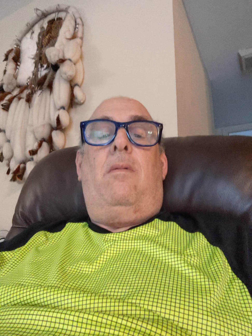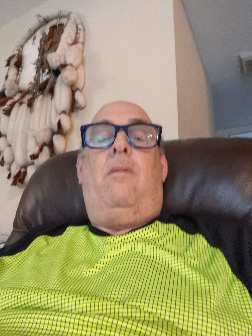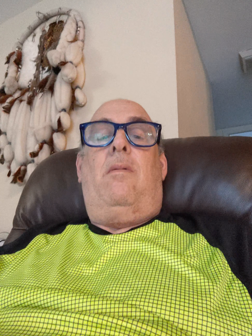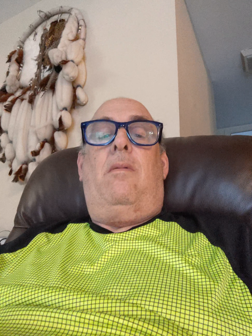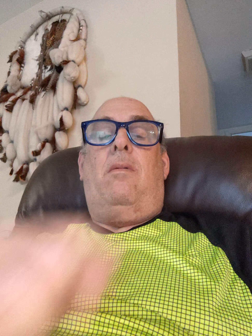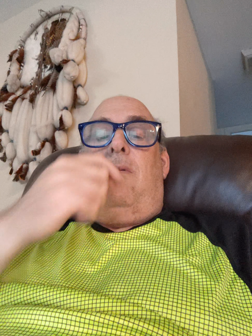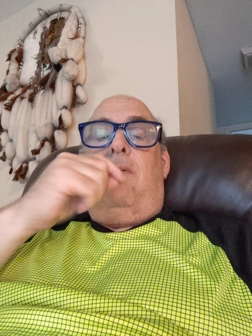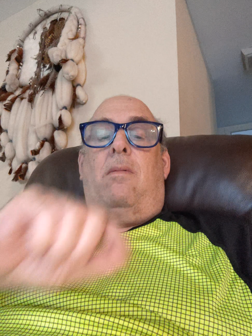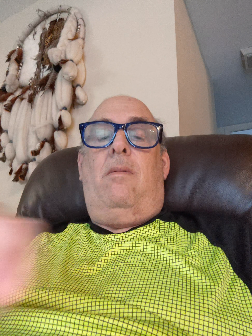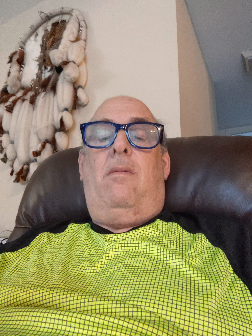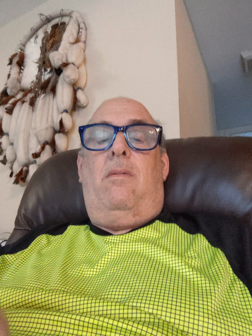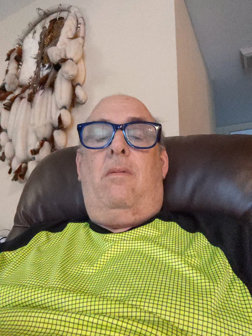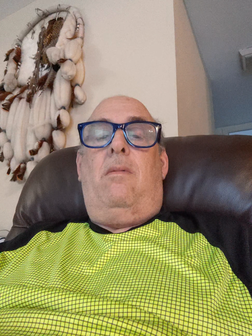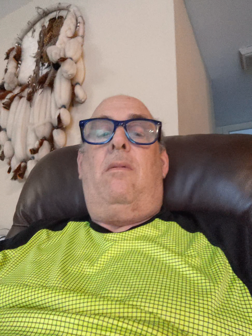pencil